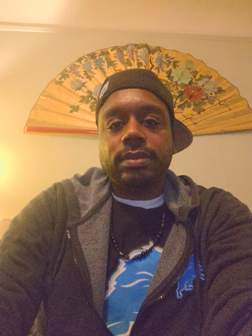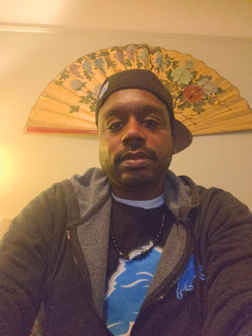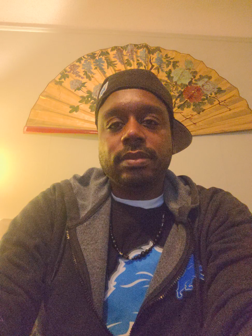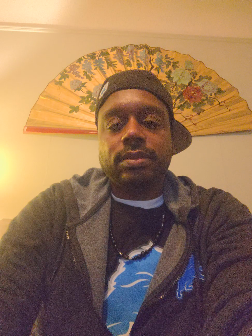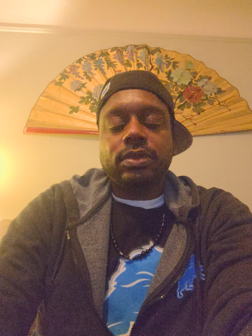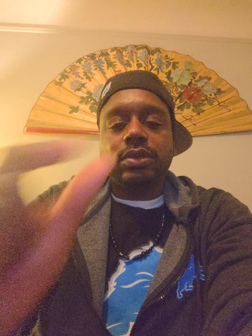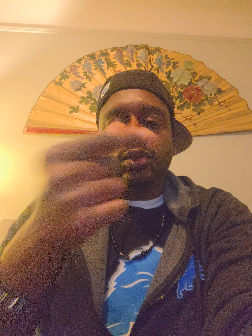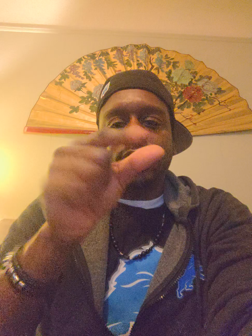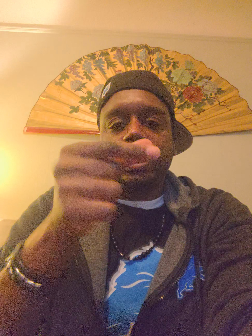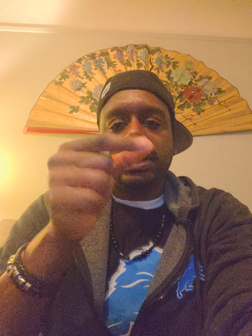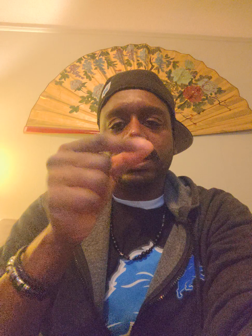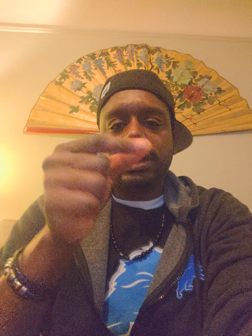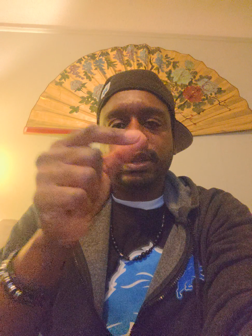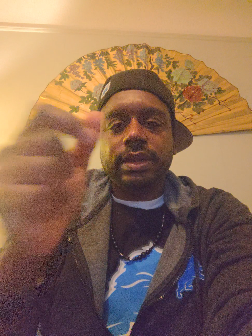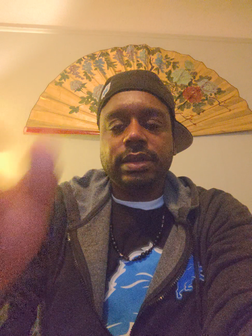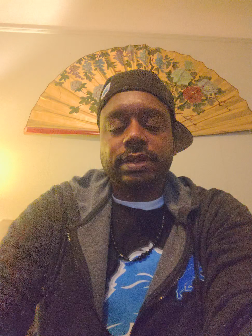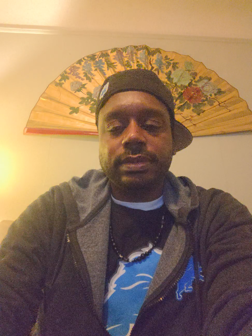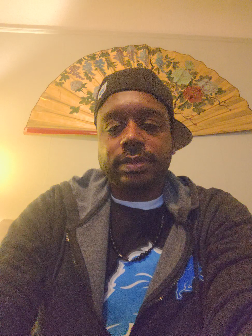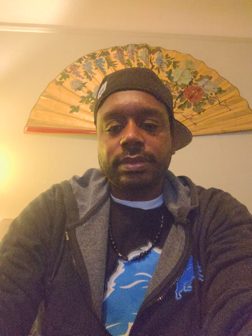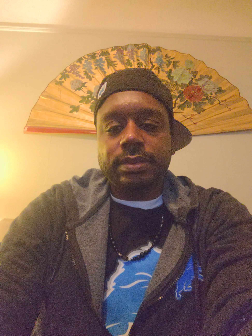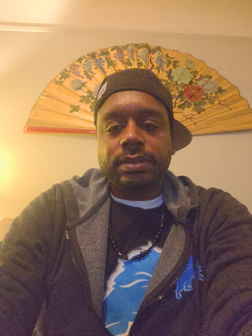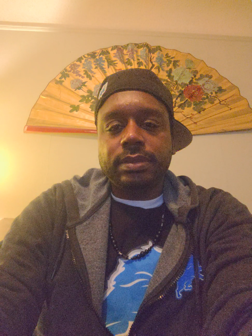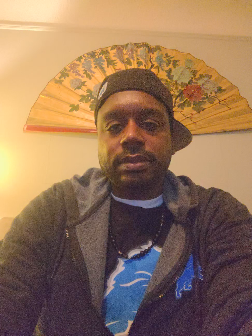green